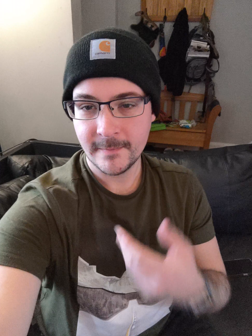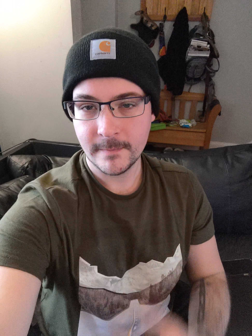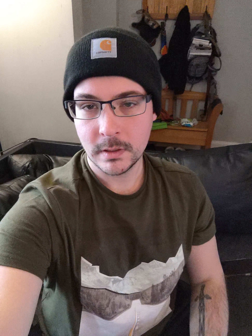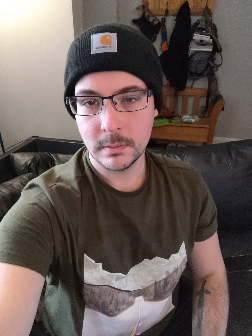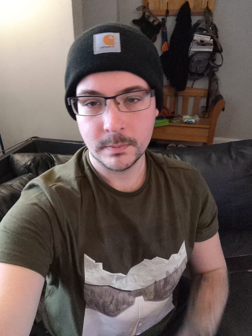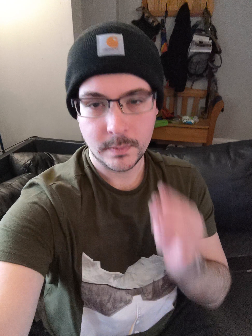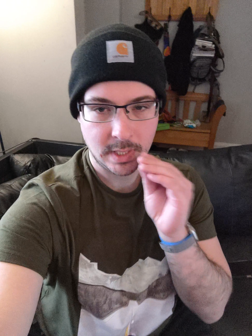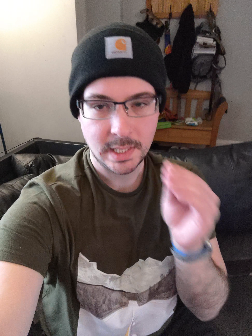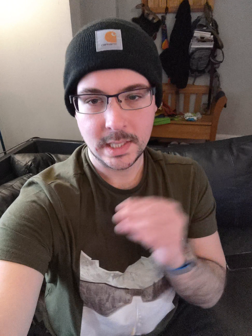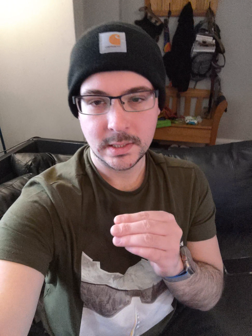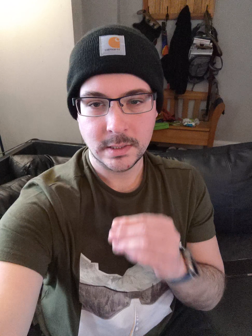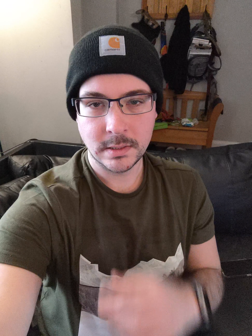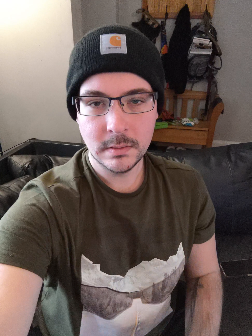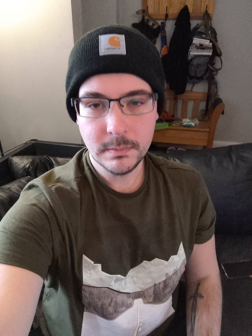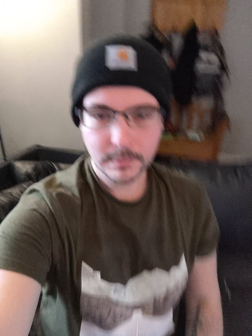kiss